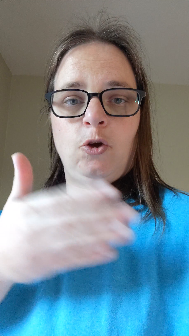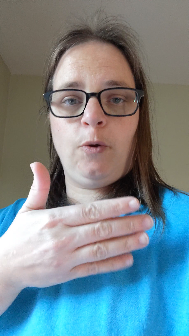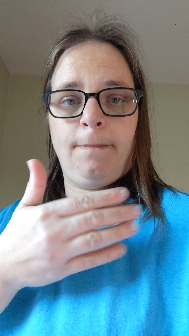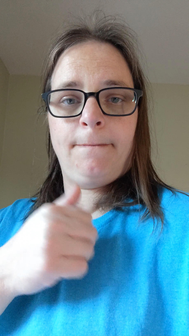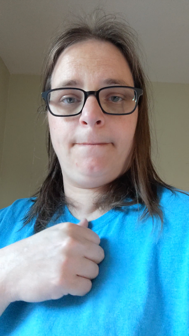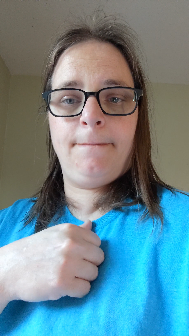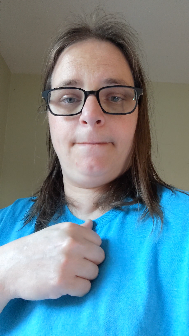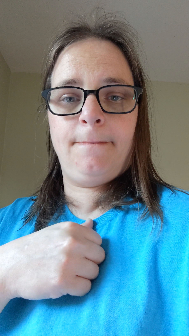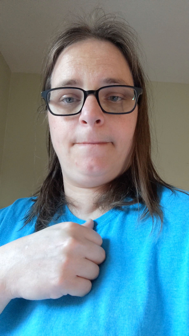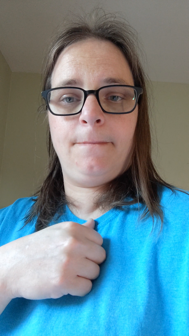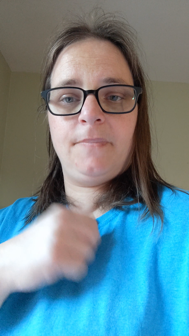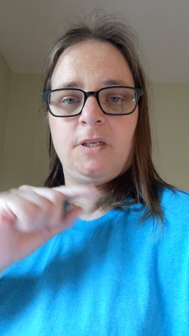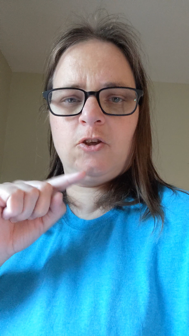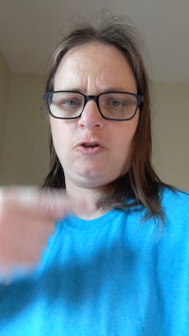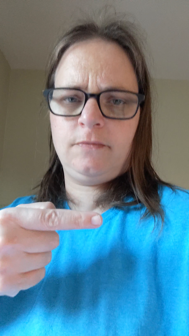hurt